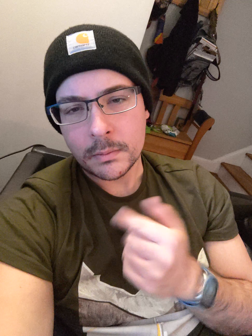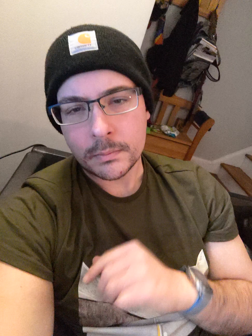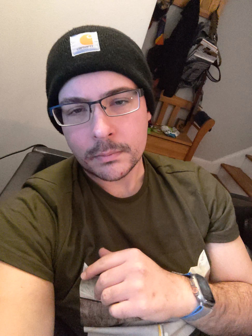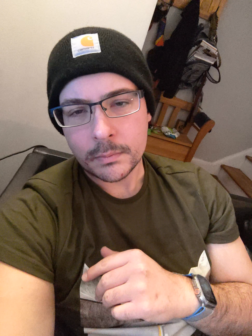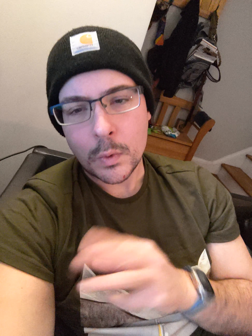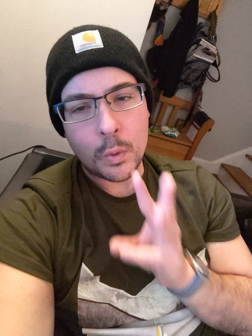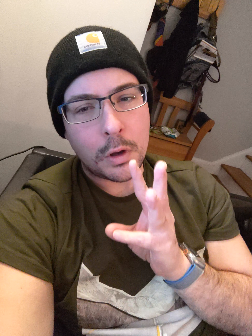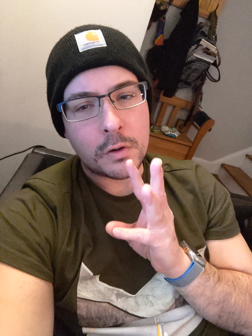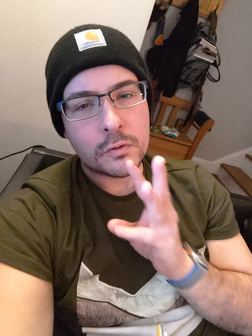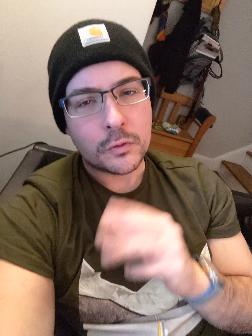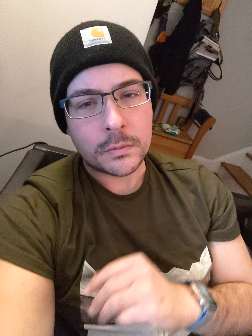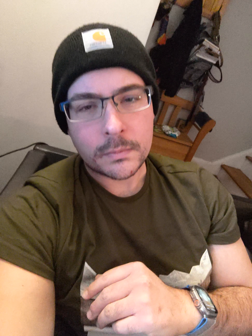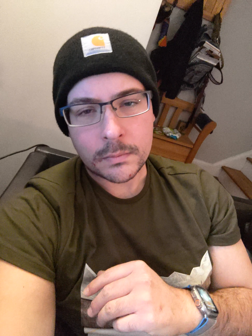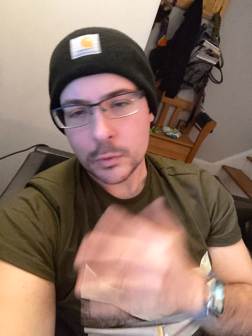water